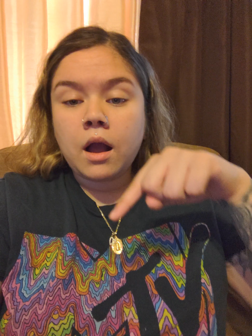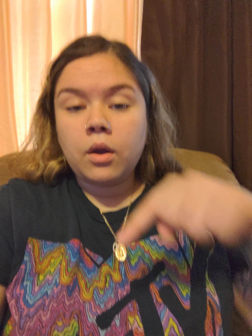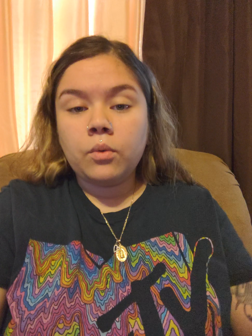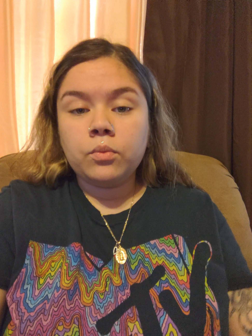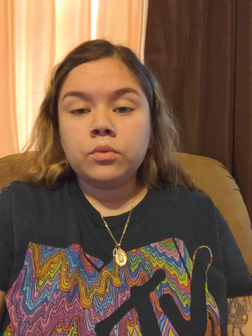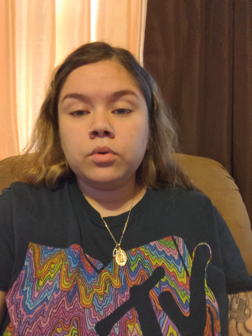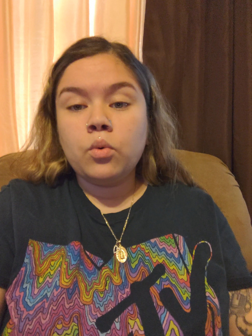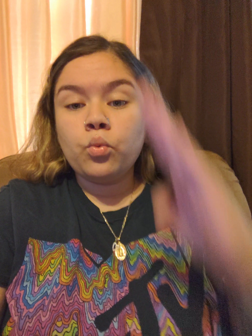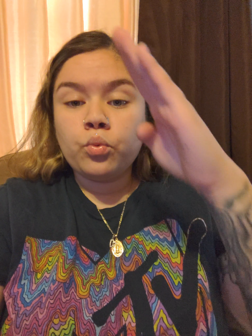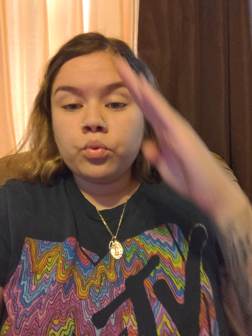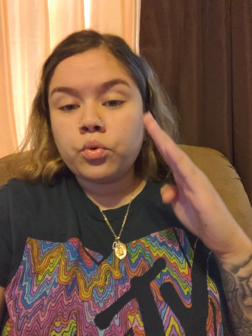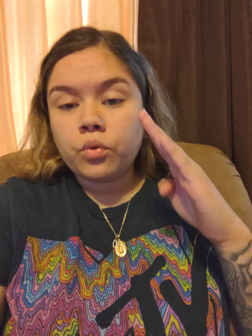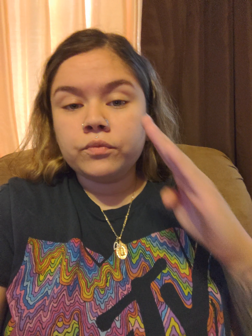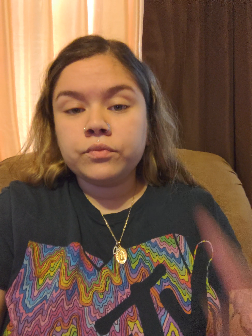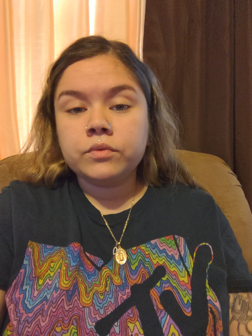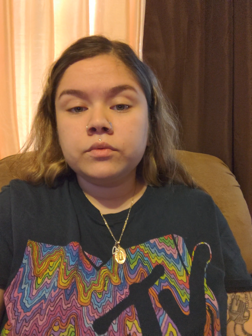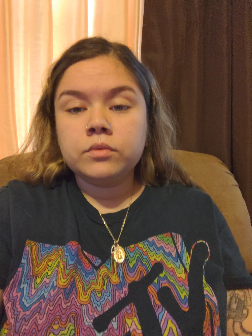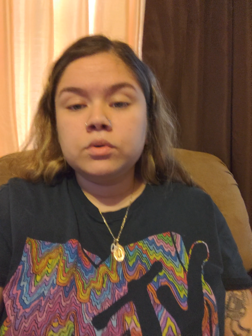roof